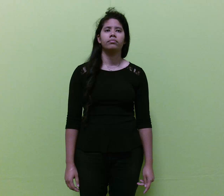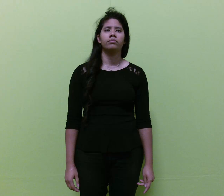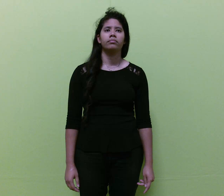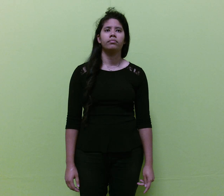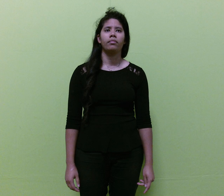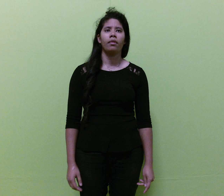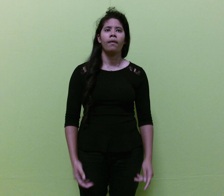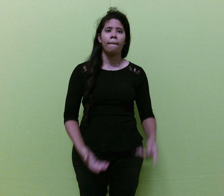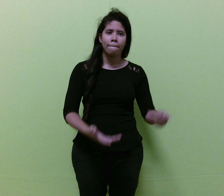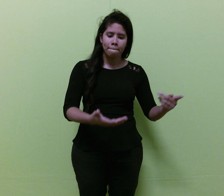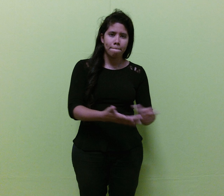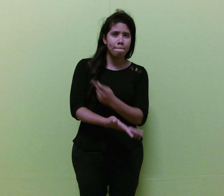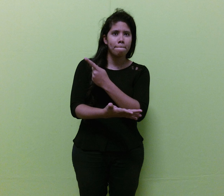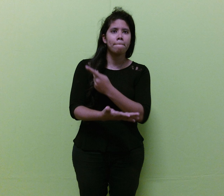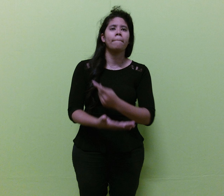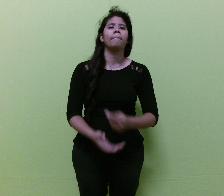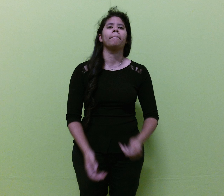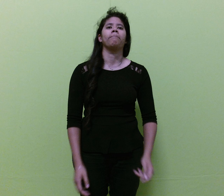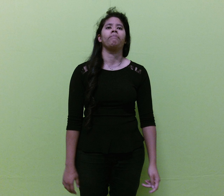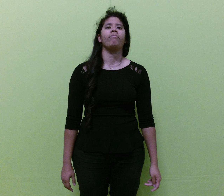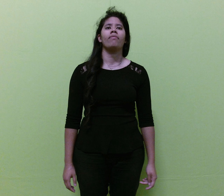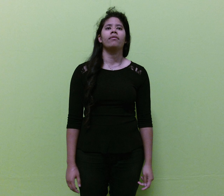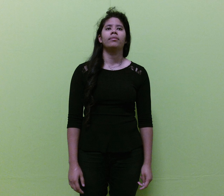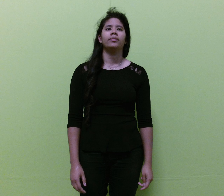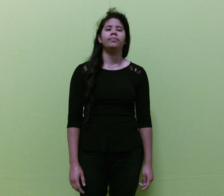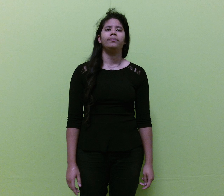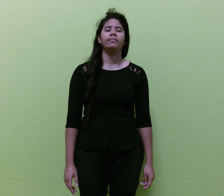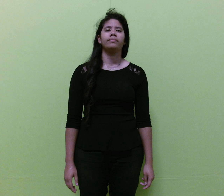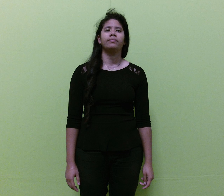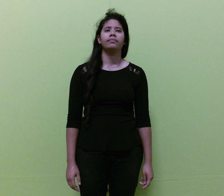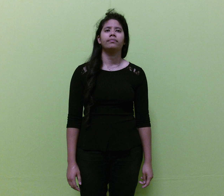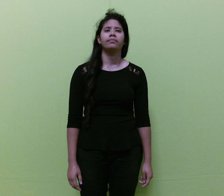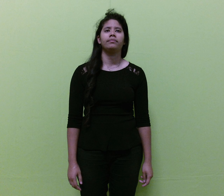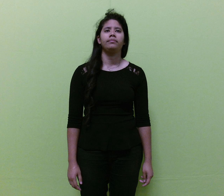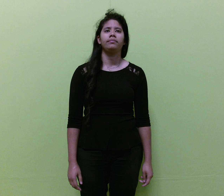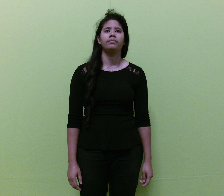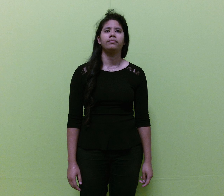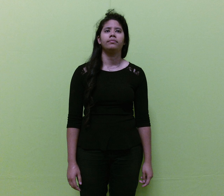acontecer